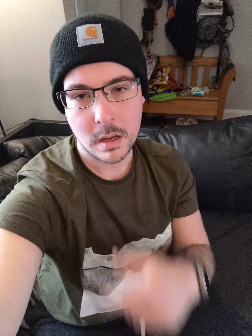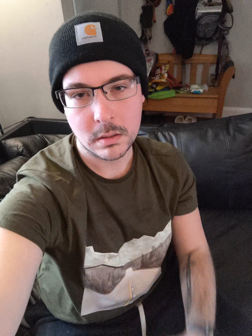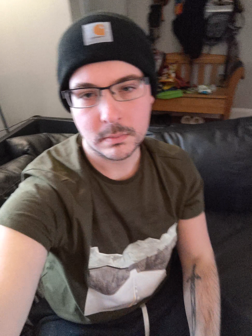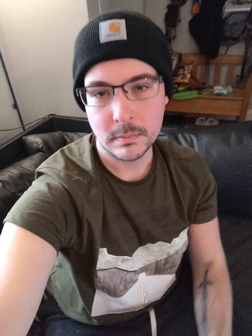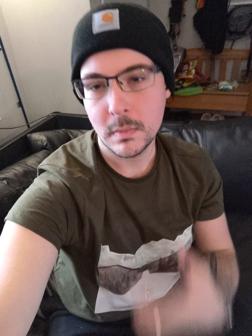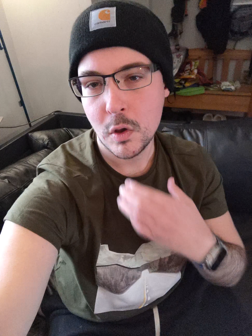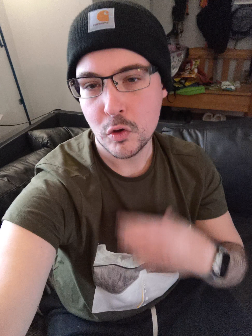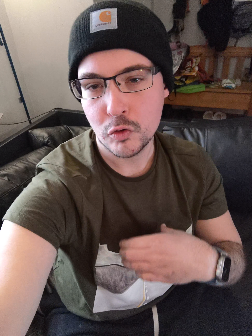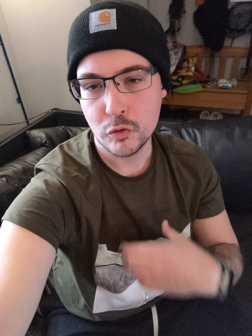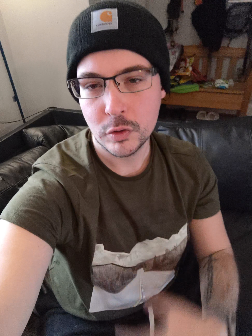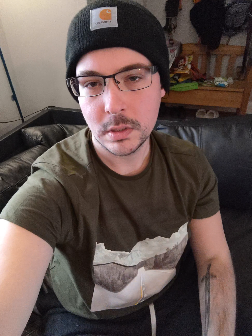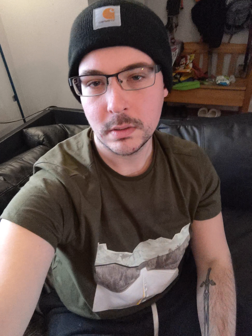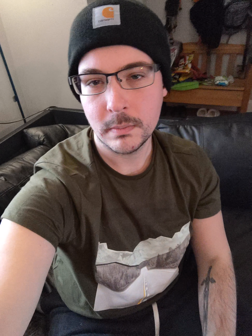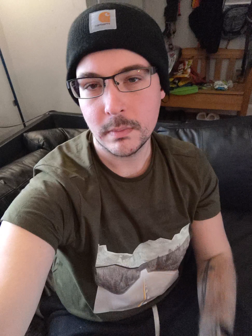hungry